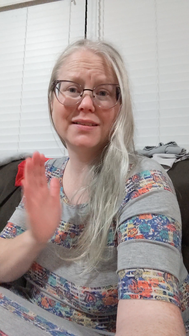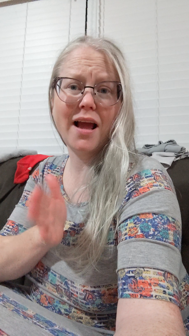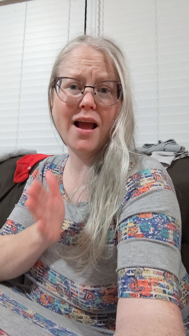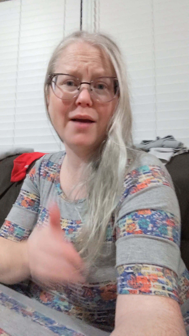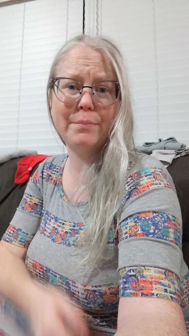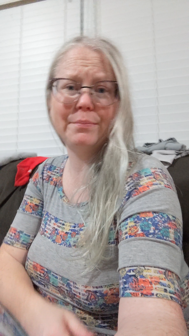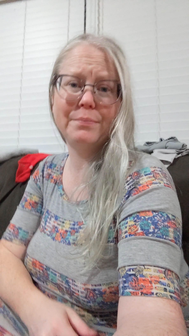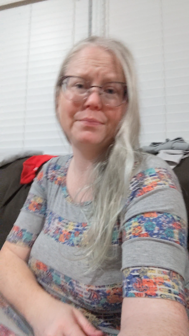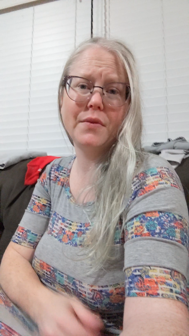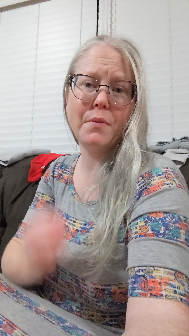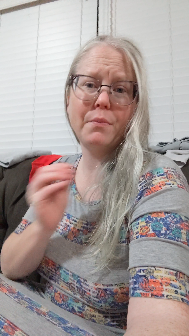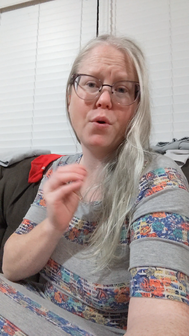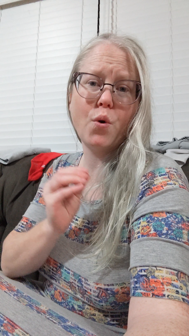more